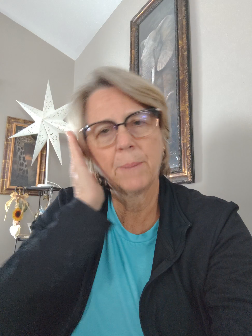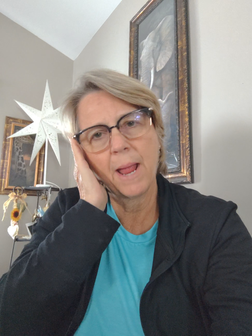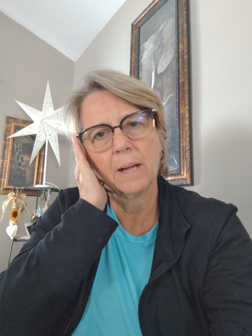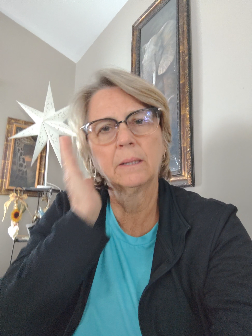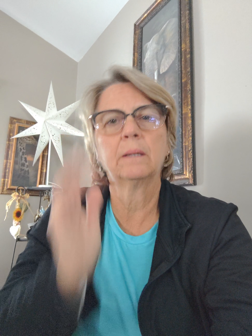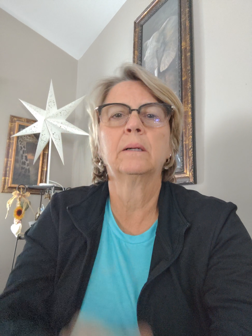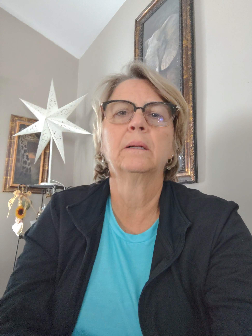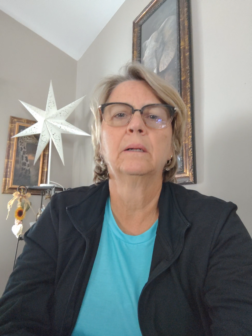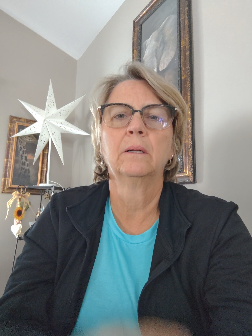bed